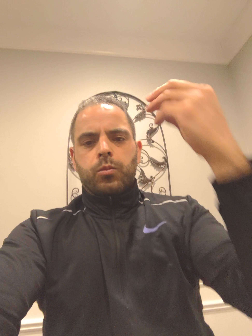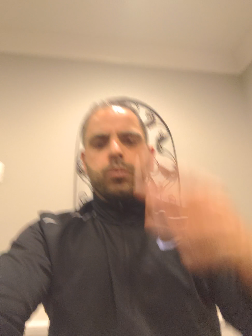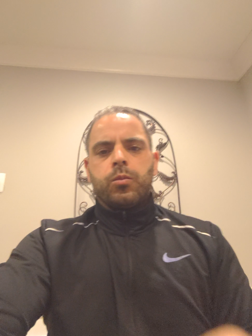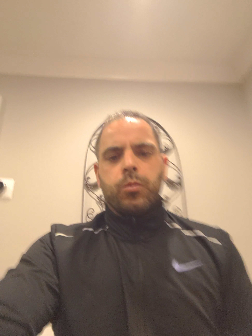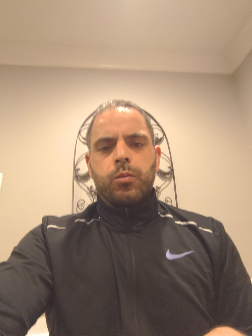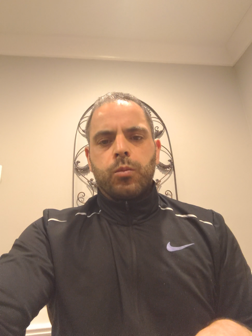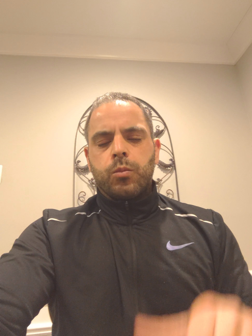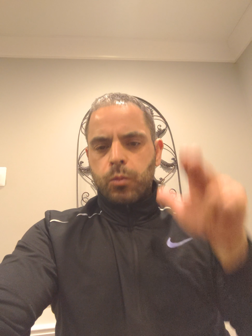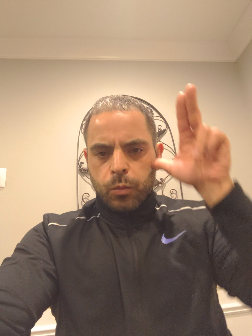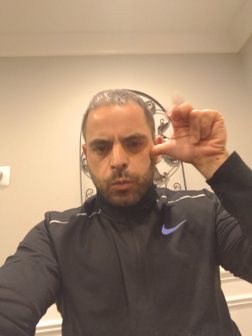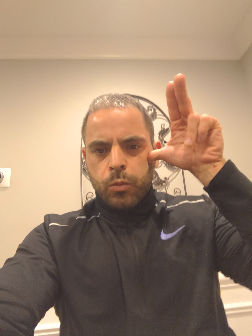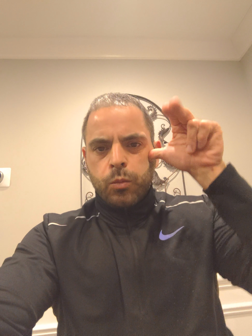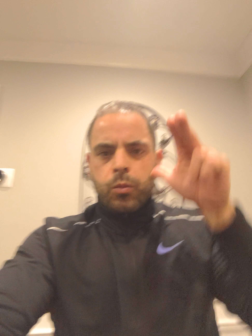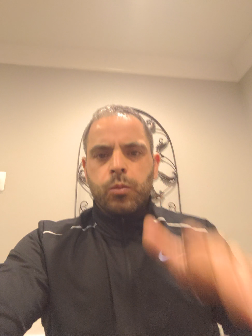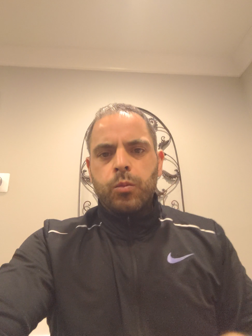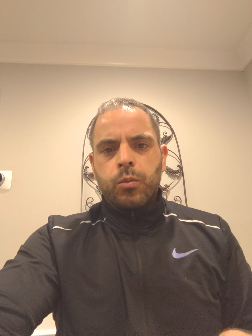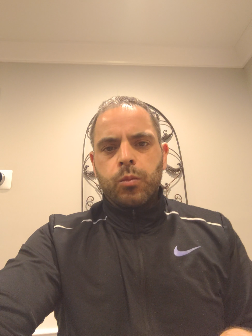horse